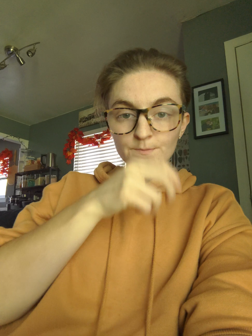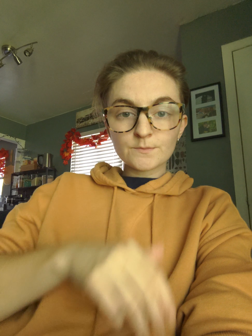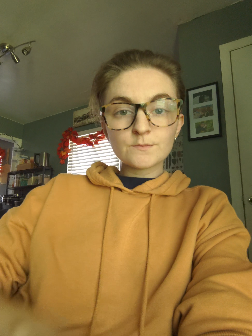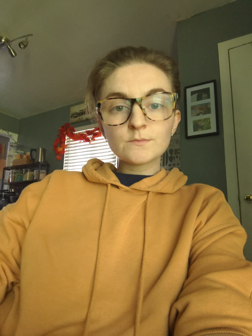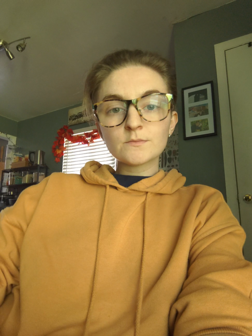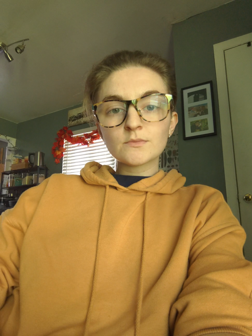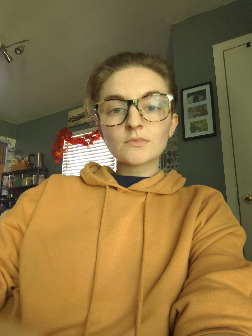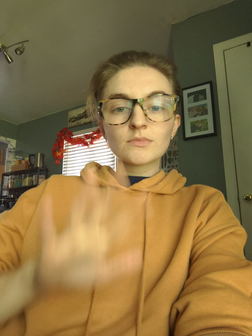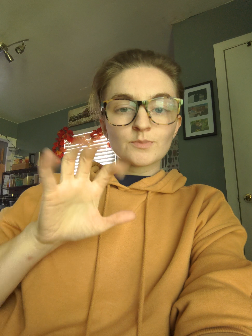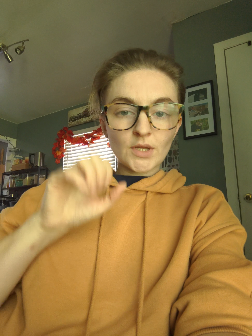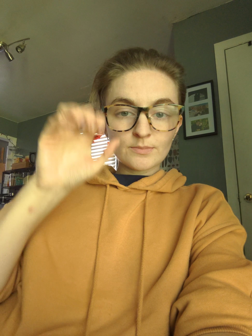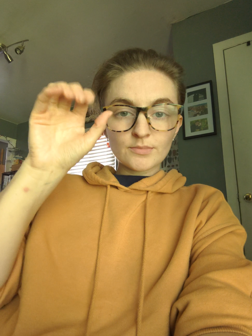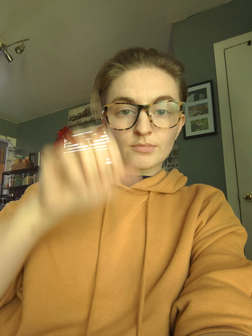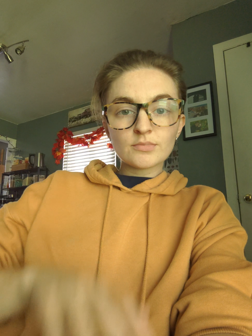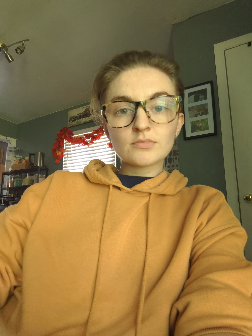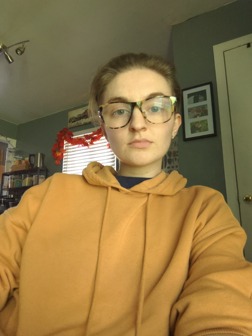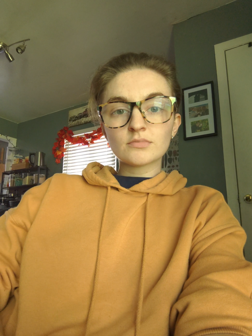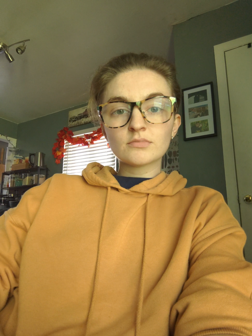climb